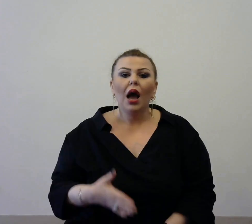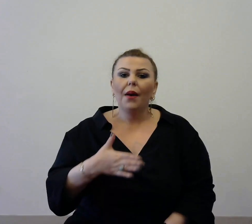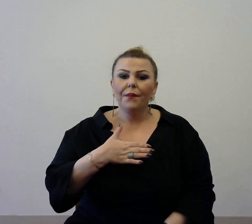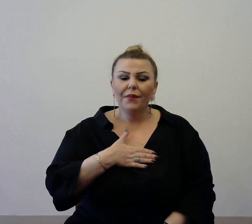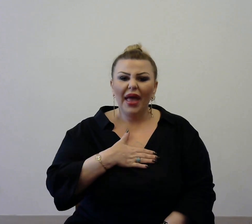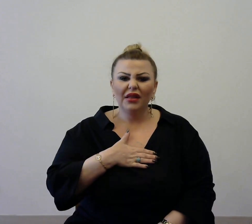mən